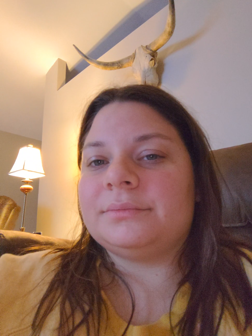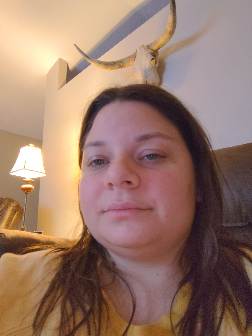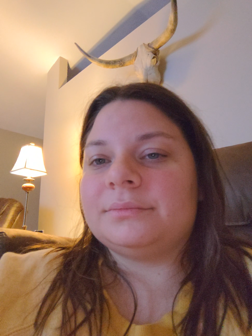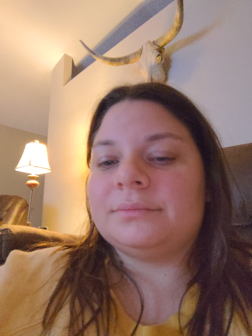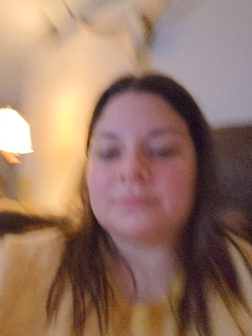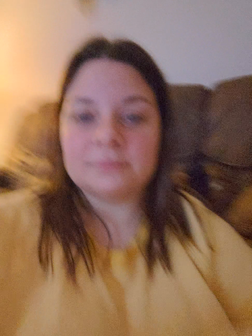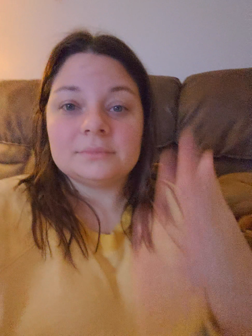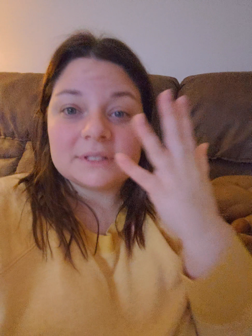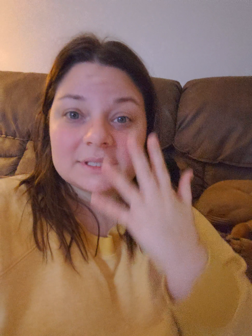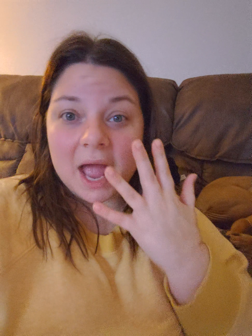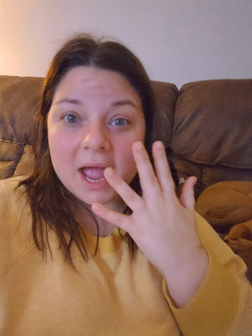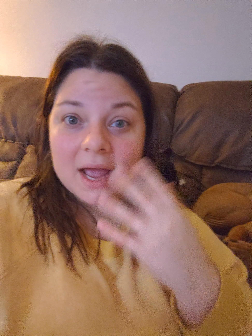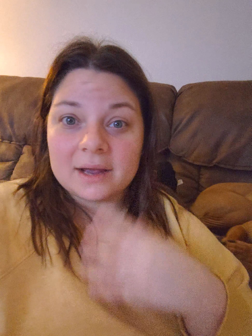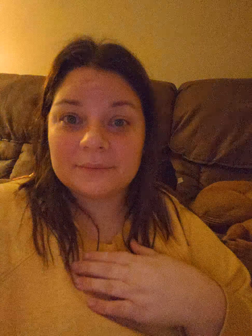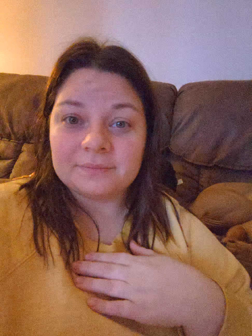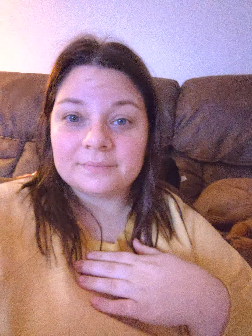sad